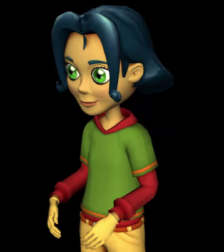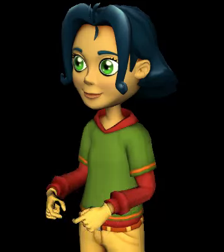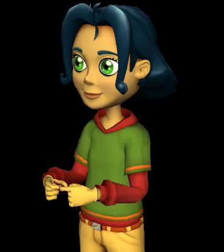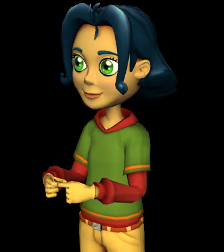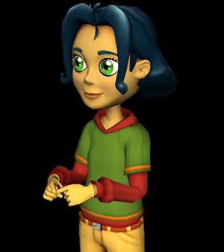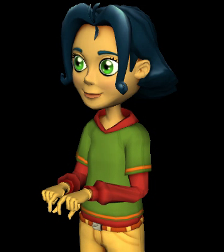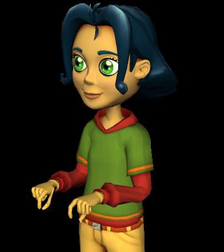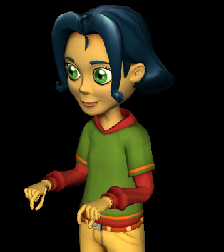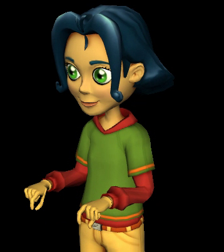يفحص